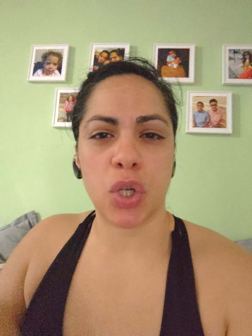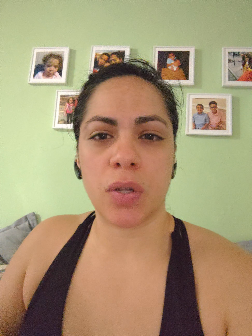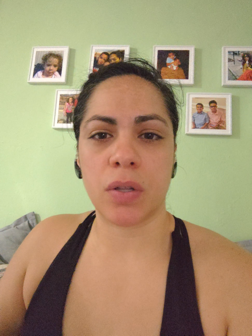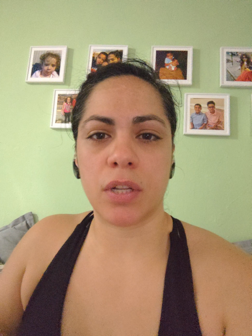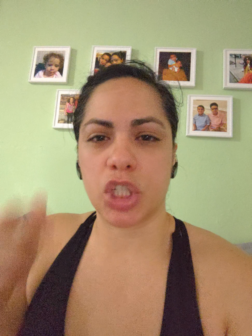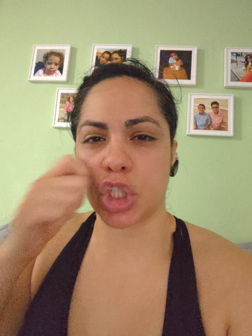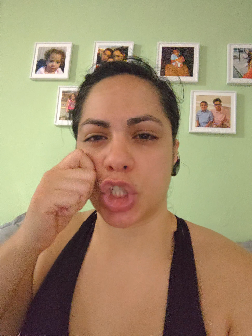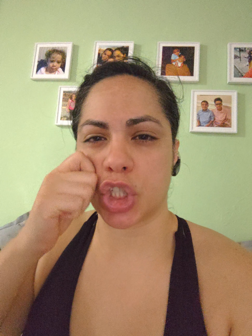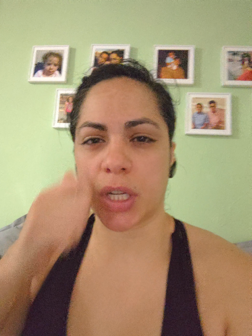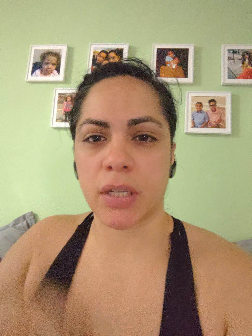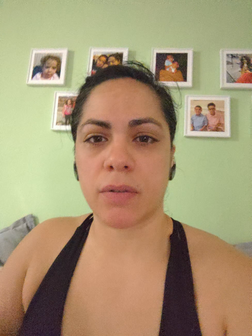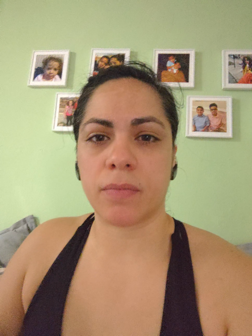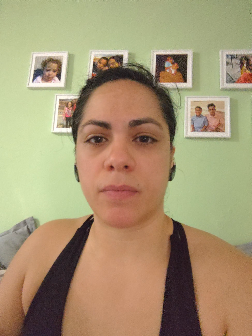cheek